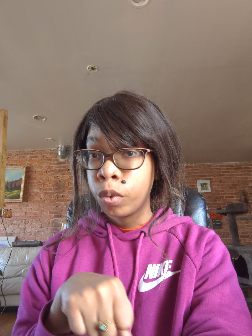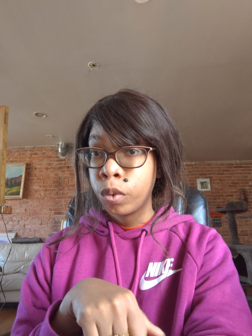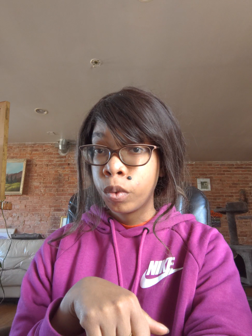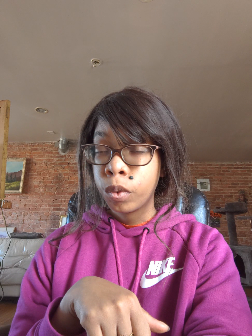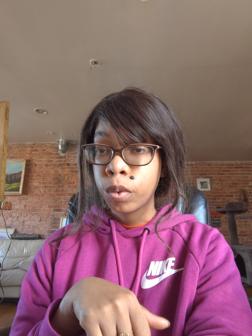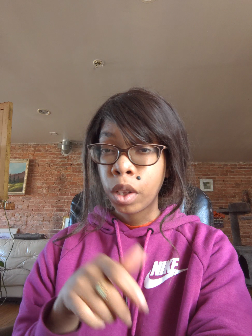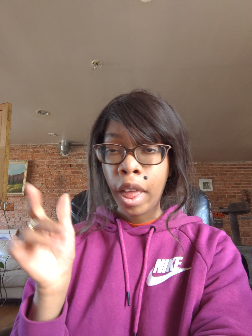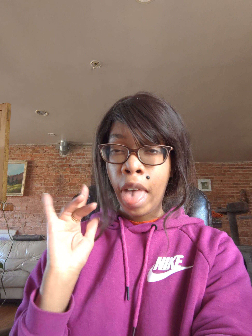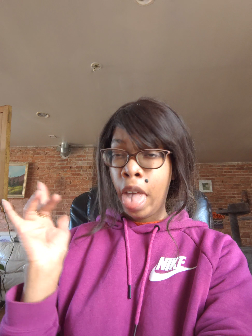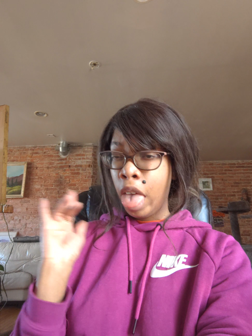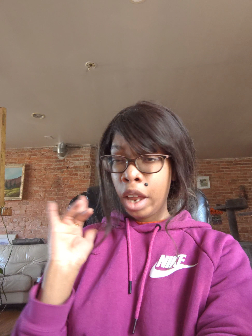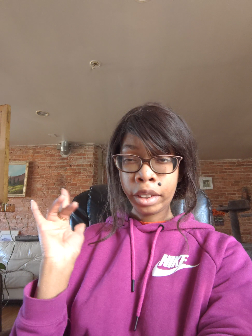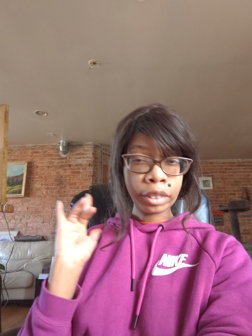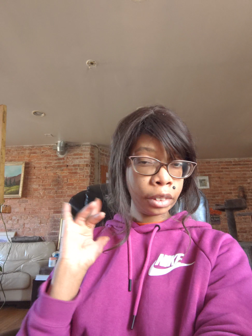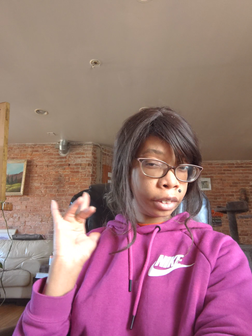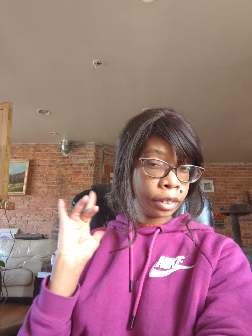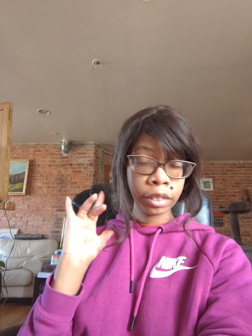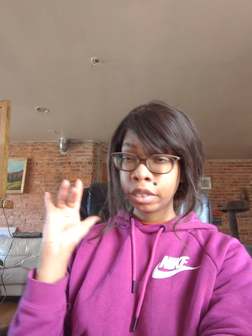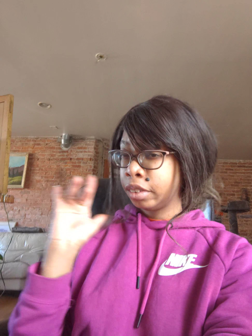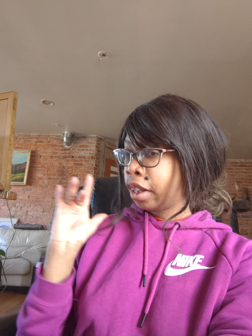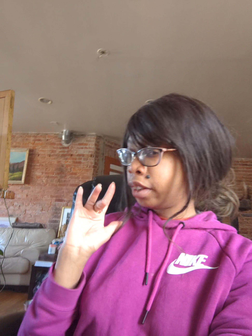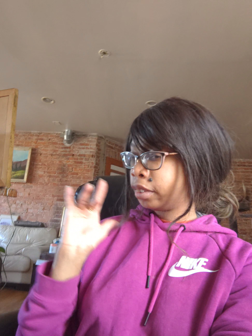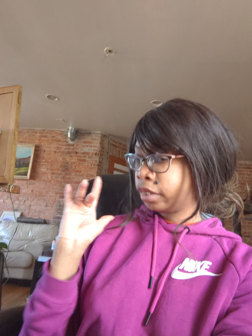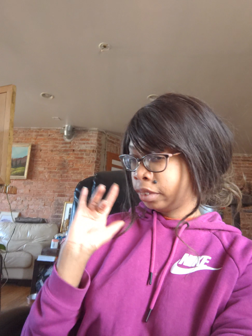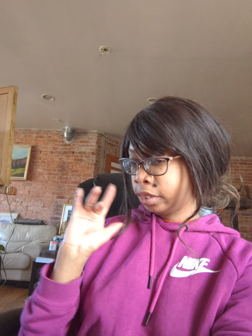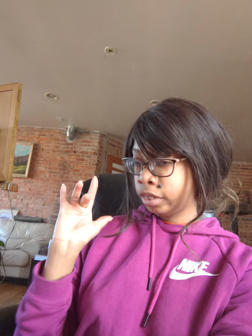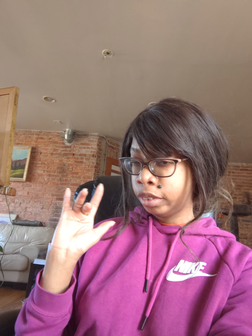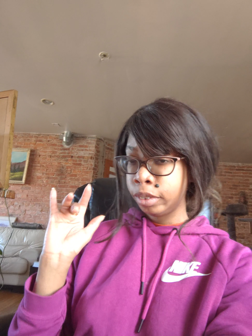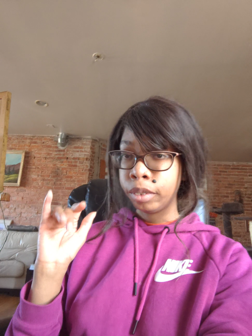yucky